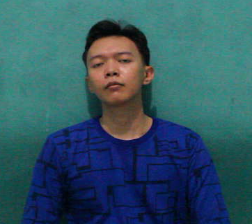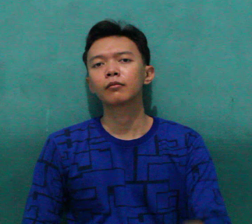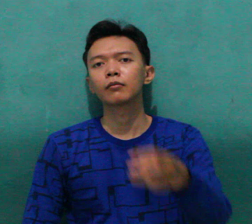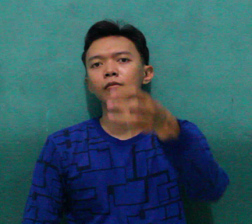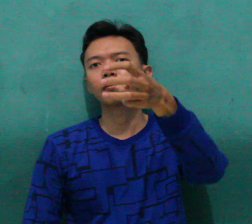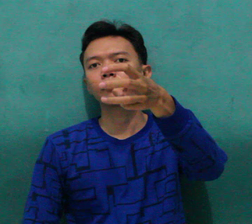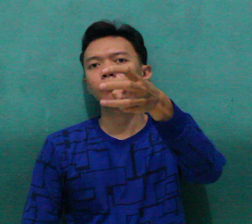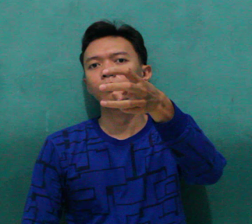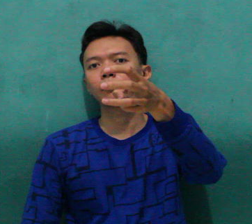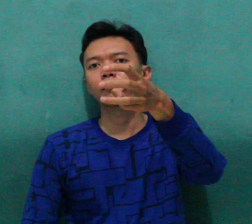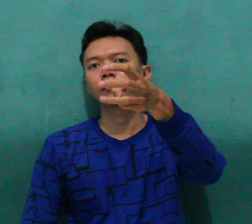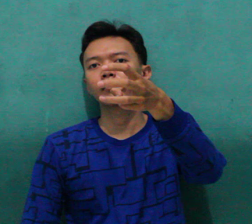E